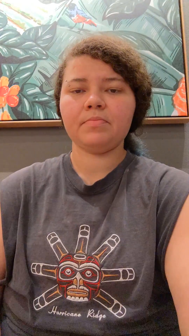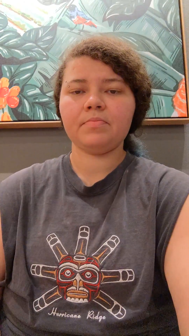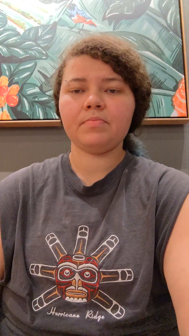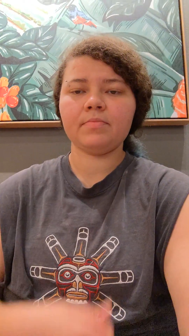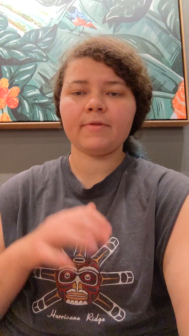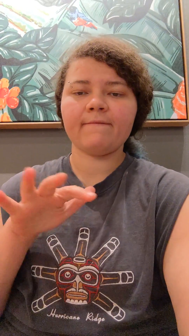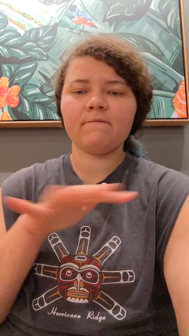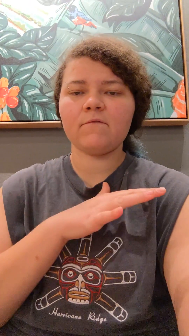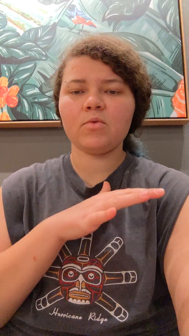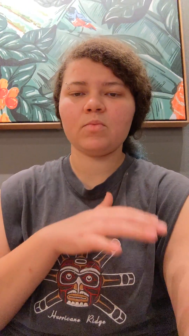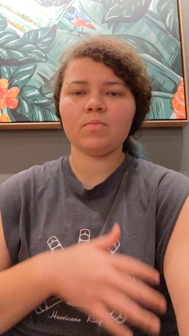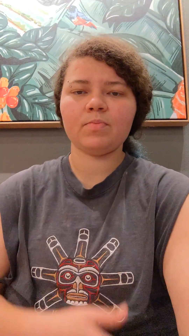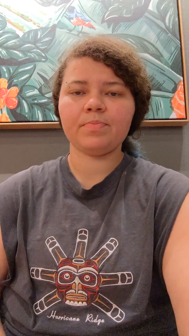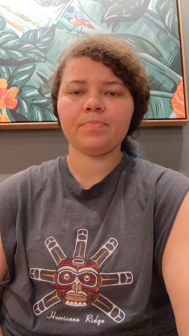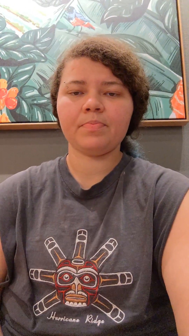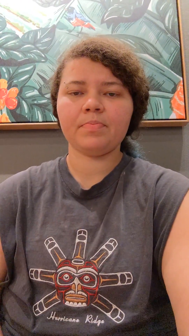full